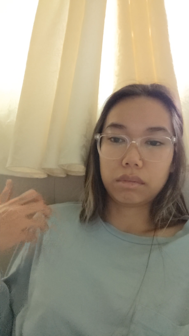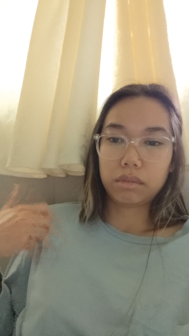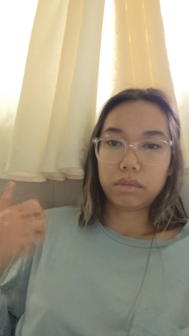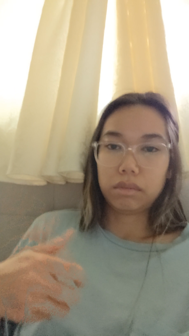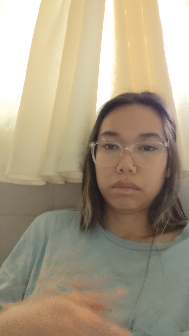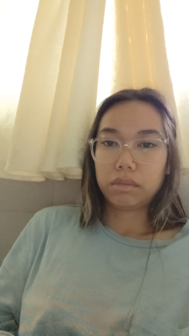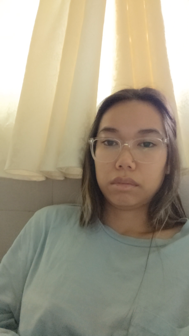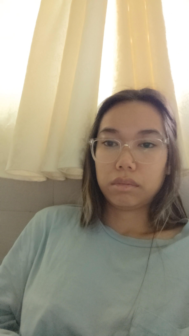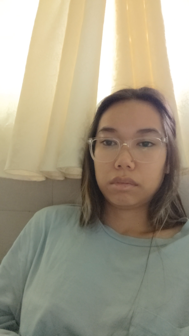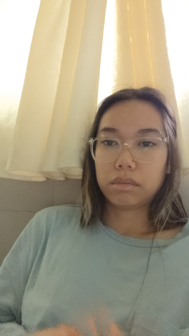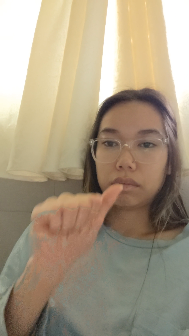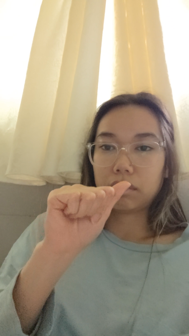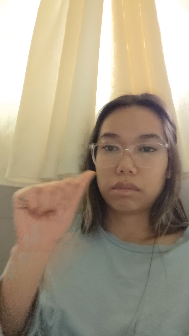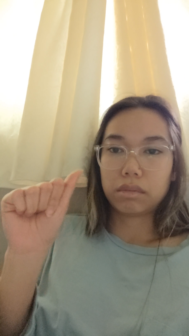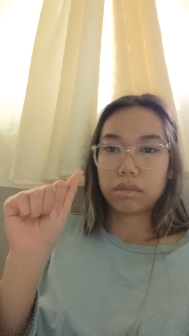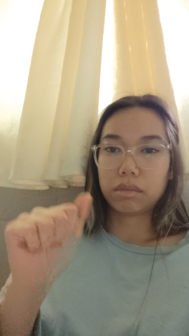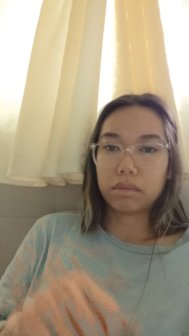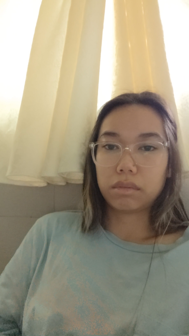a